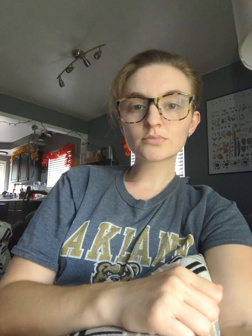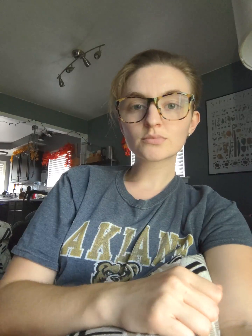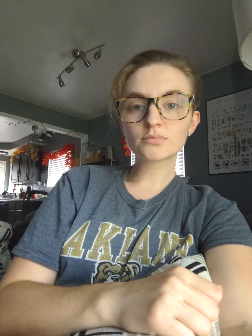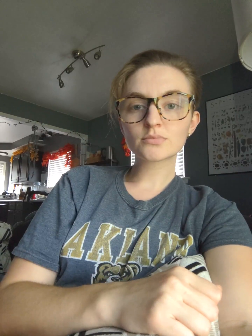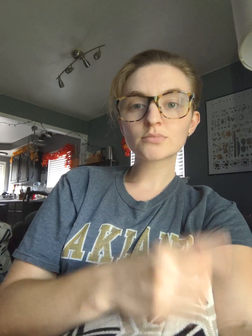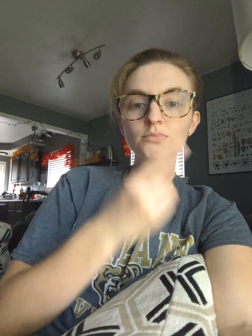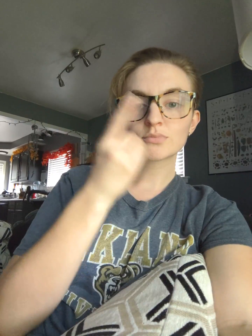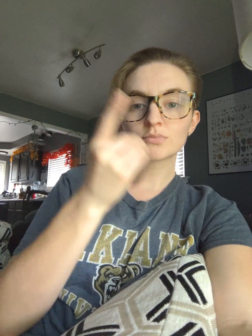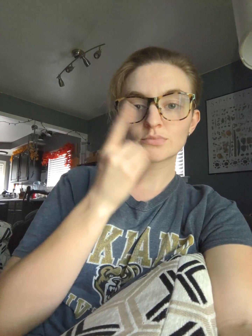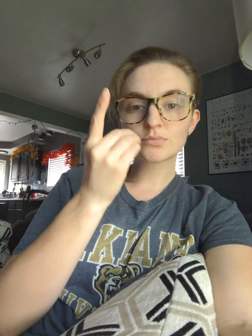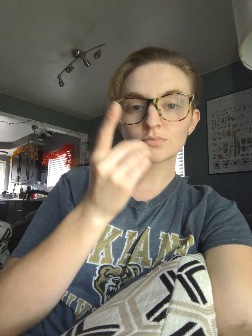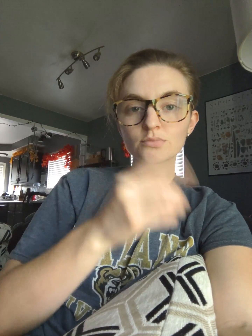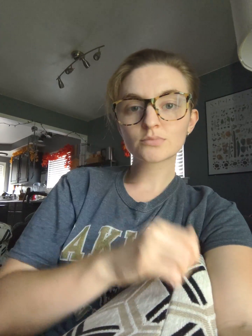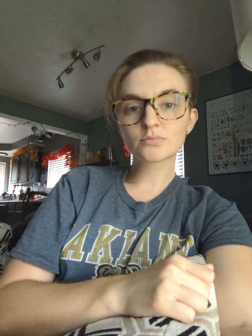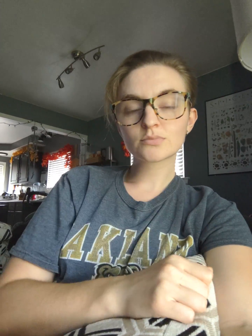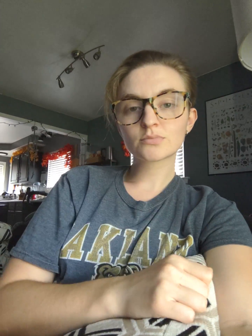dinner